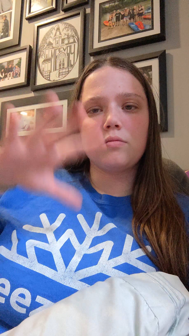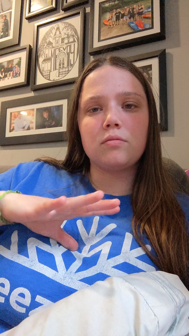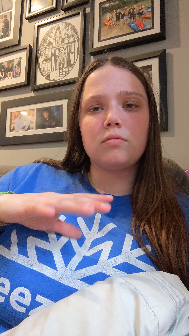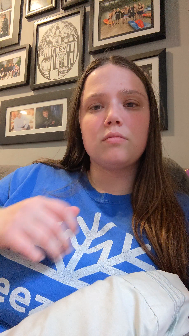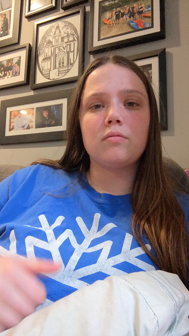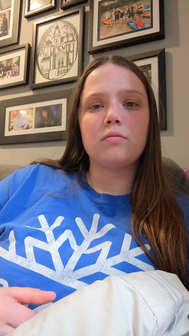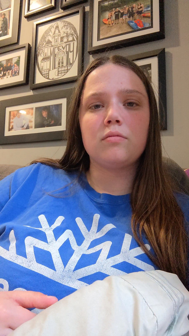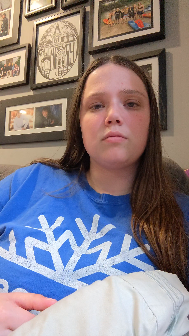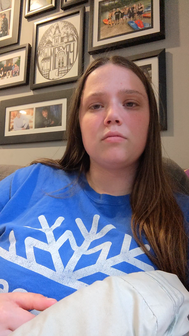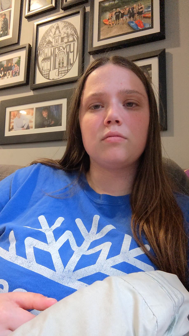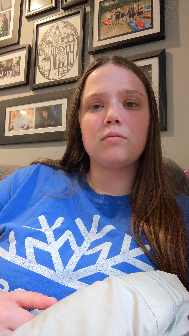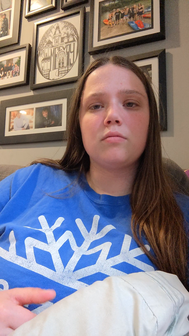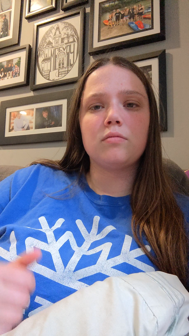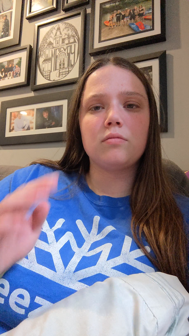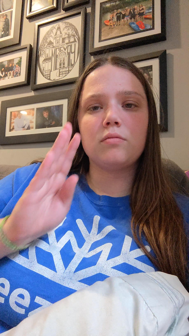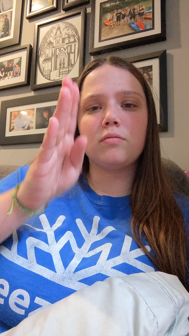over